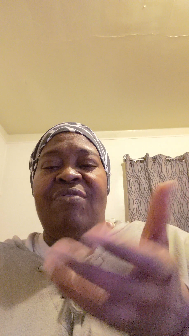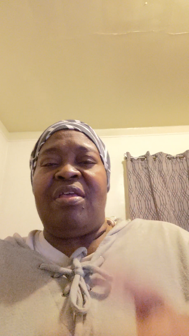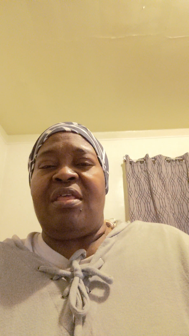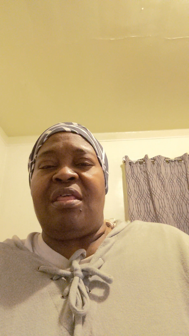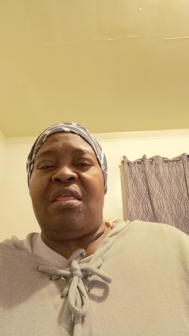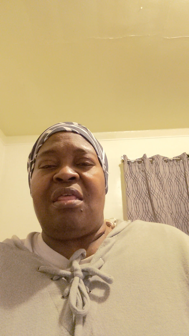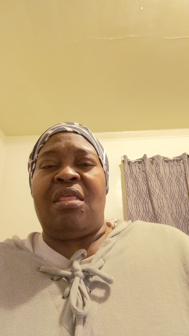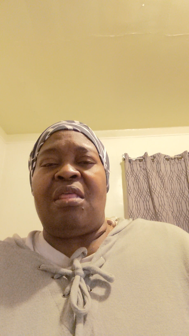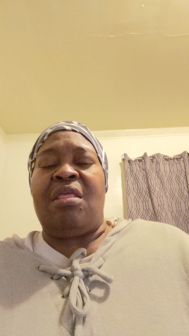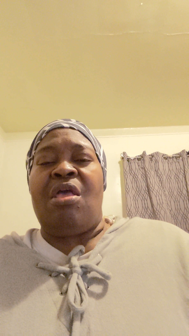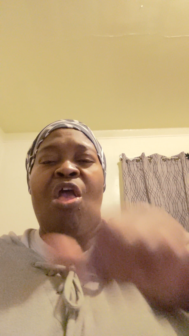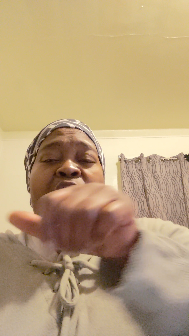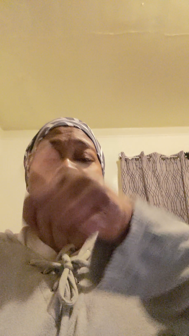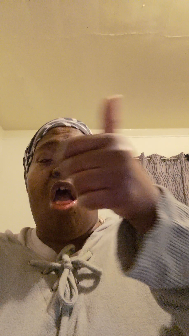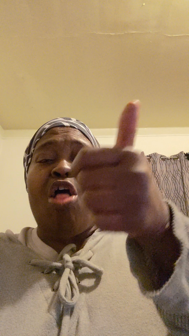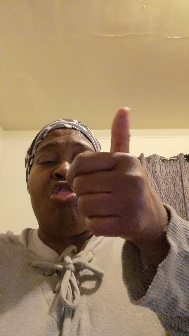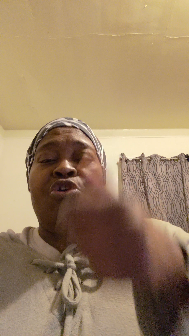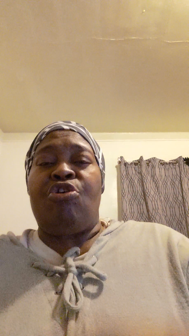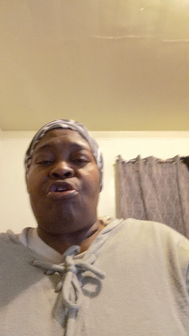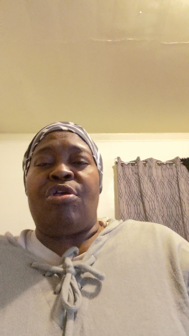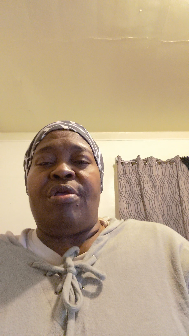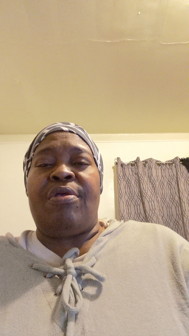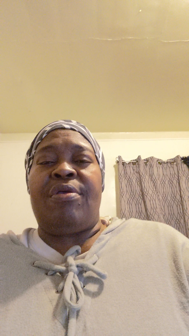other